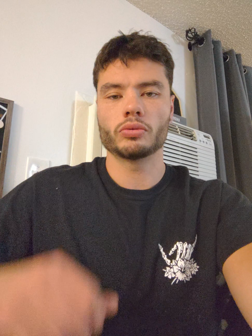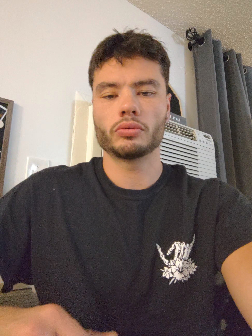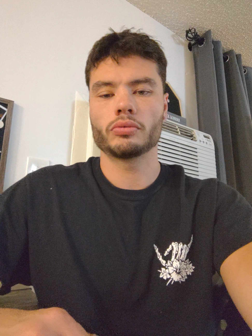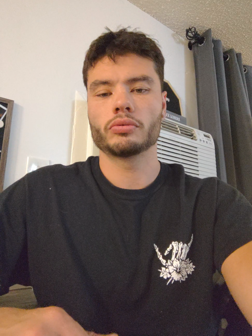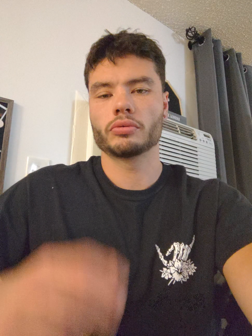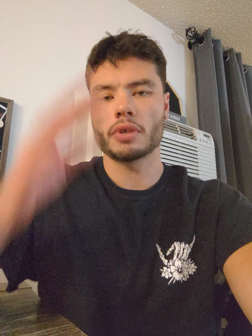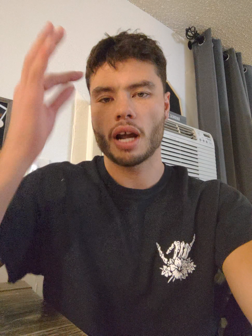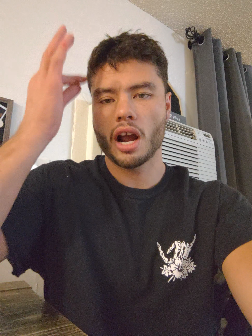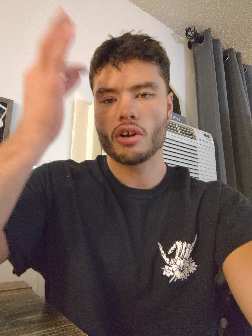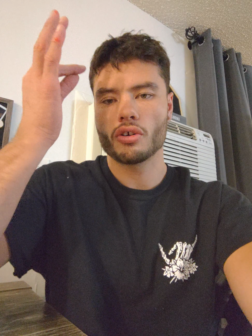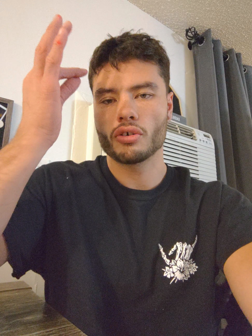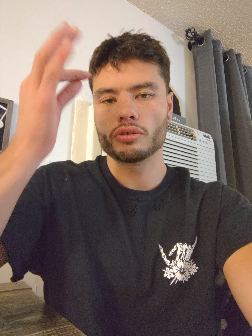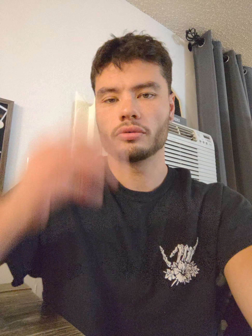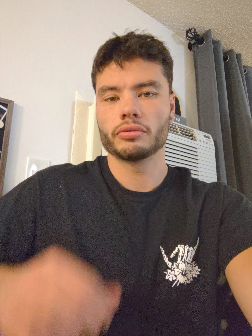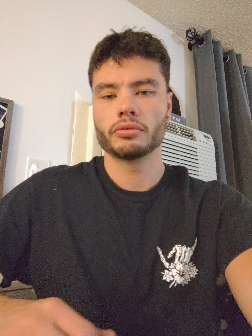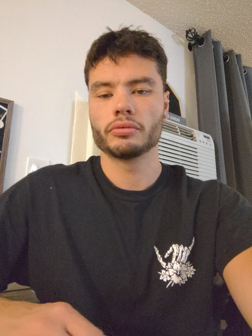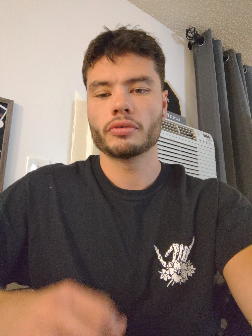hair